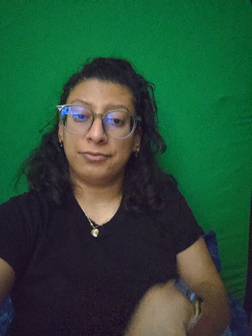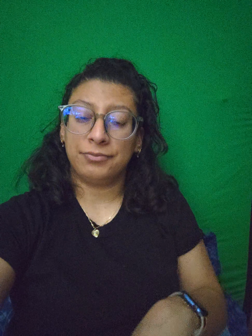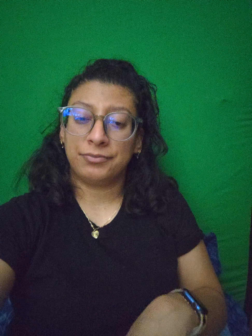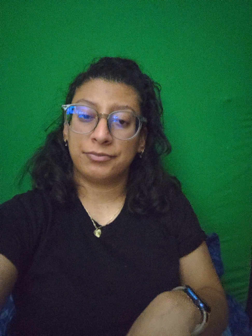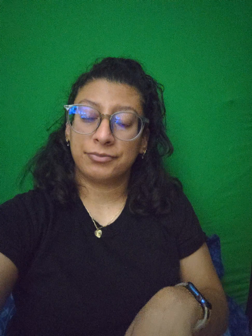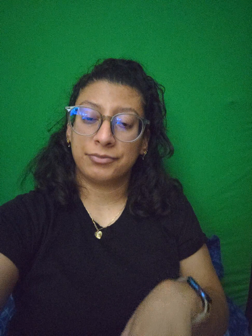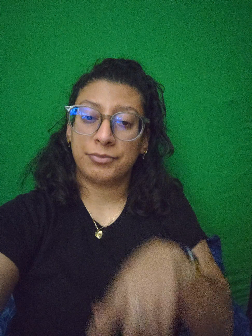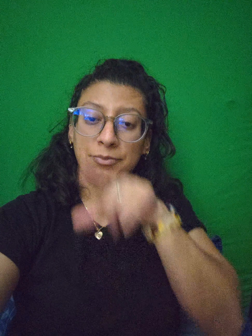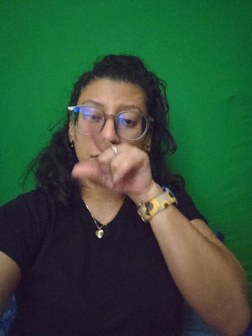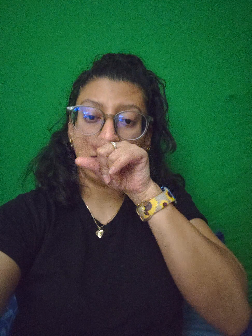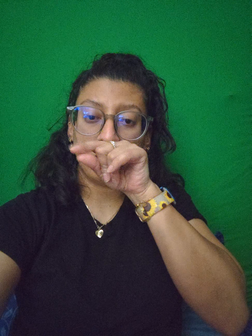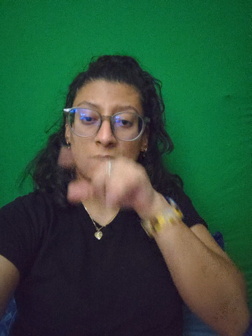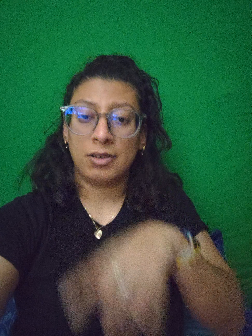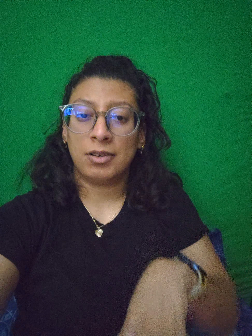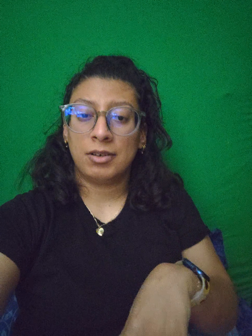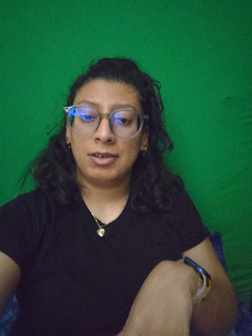bird